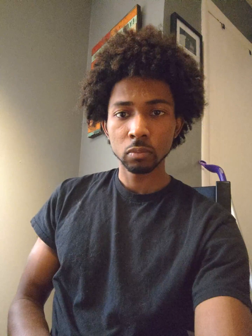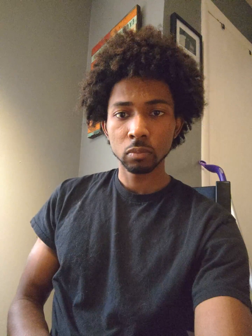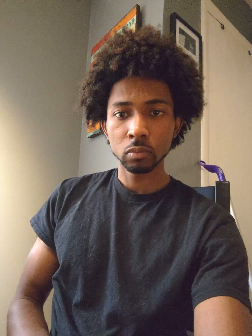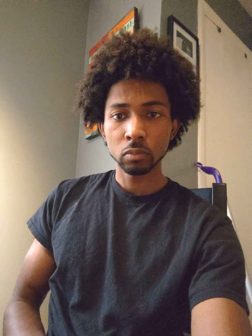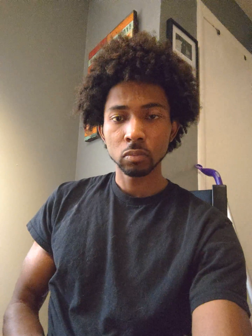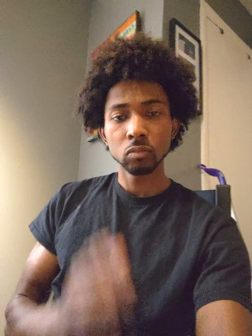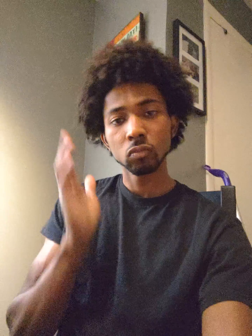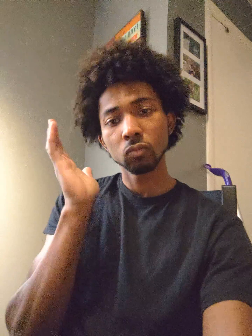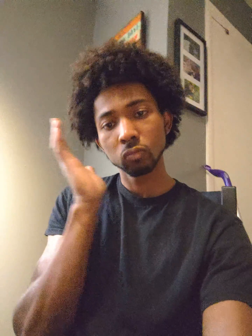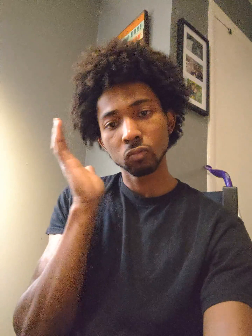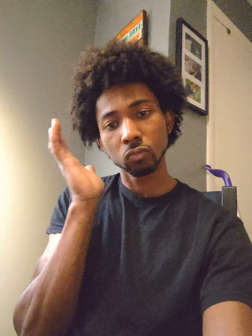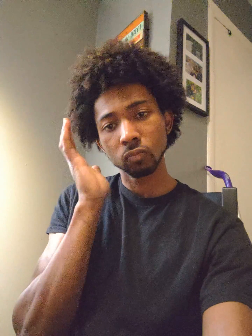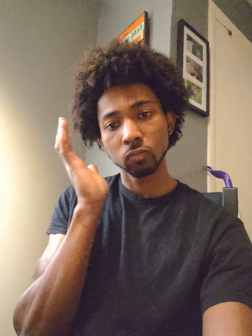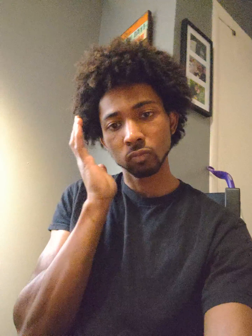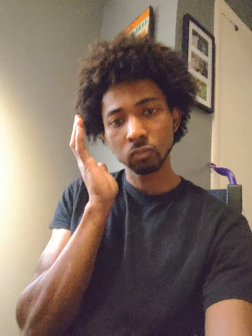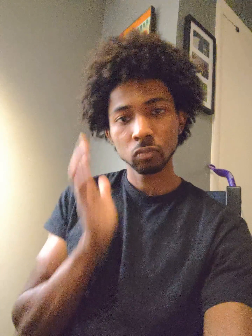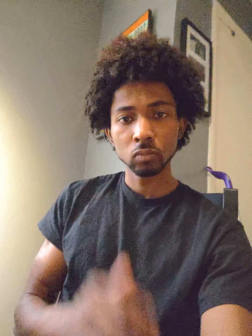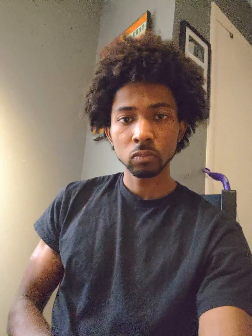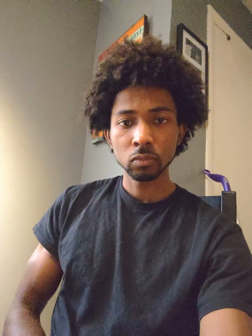pillow